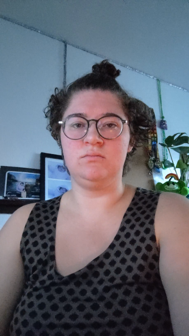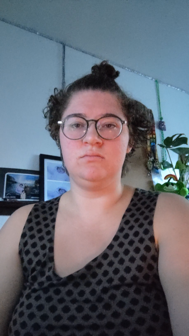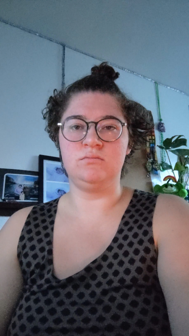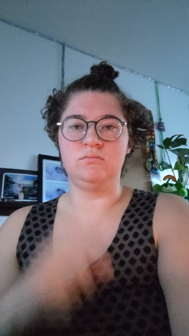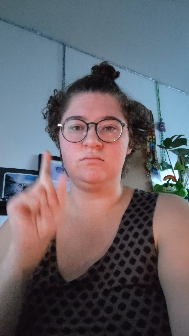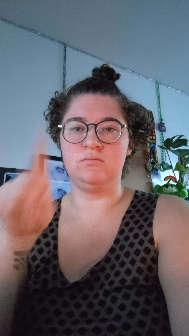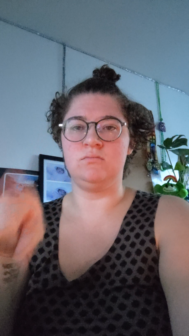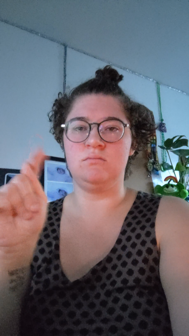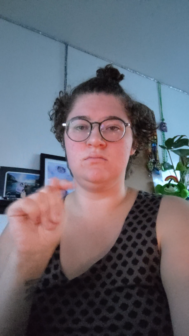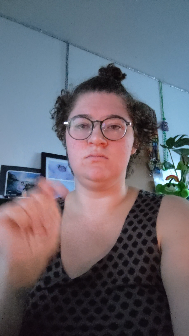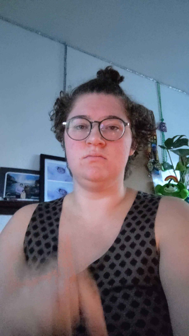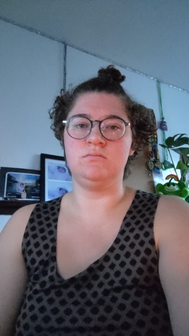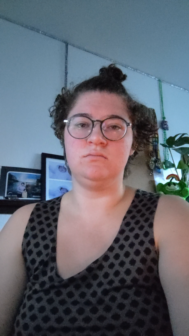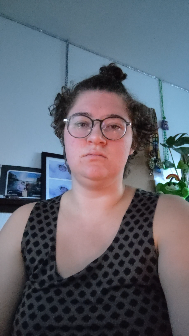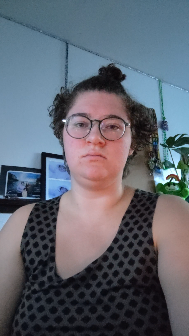go potty